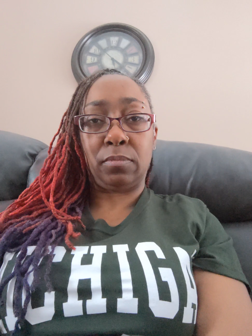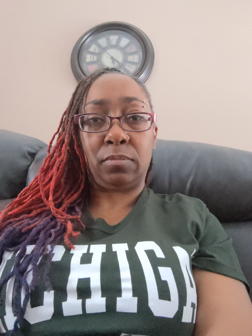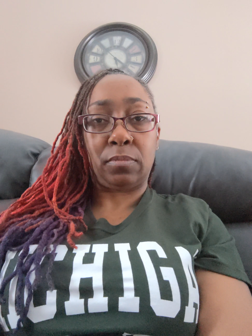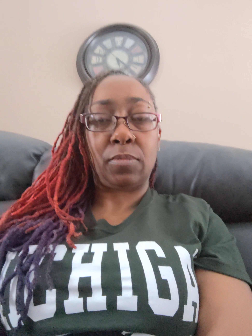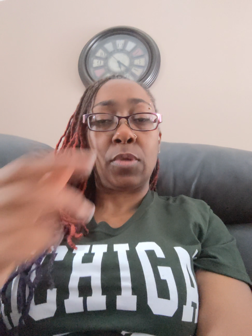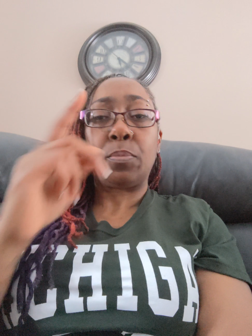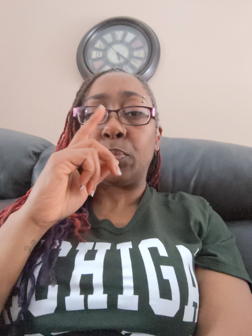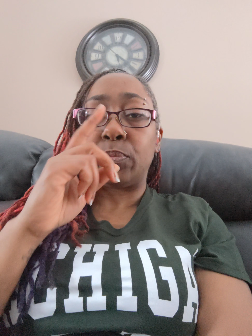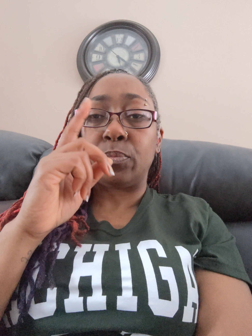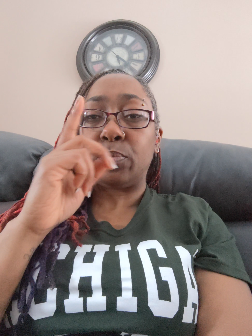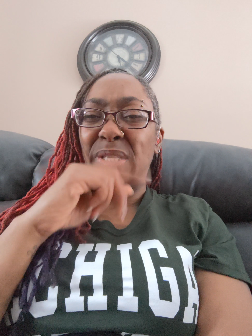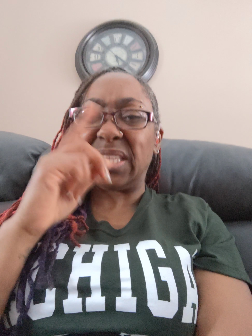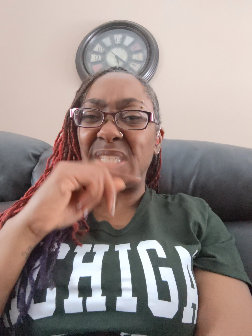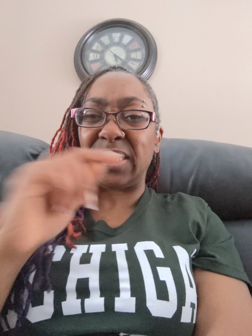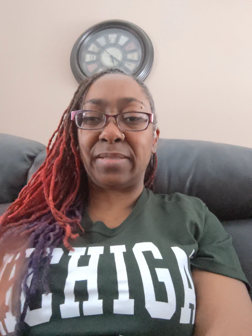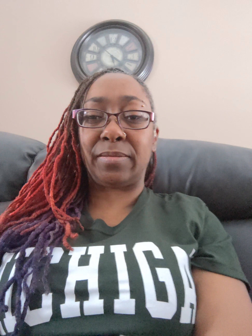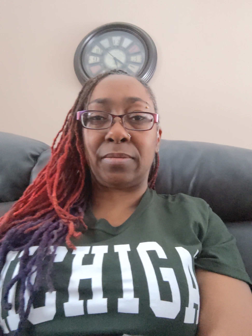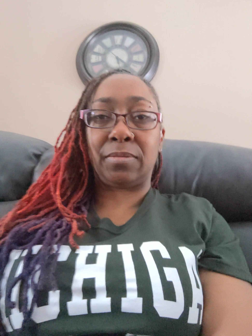pretend